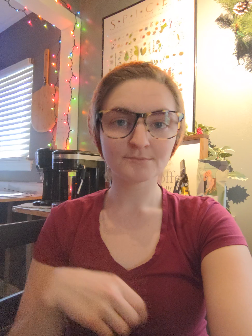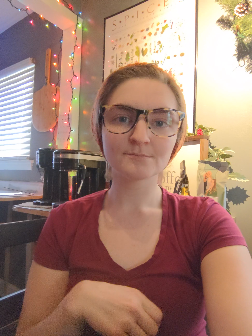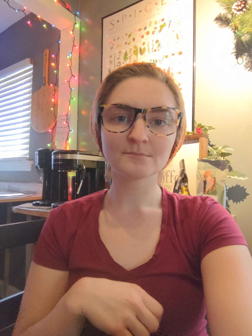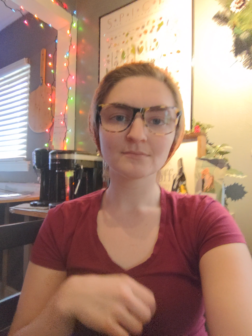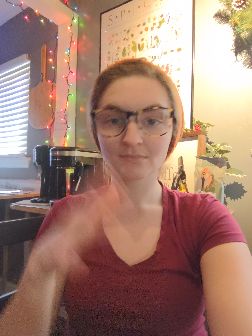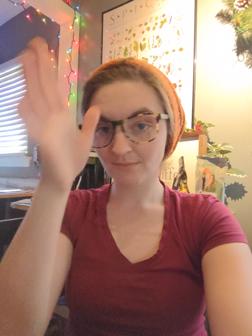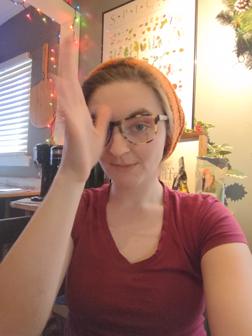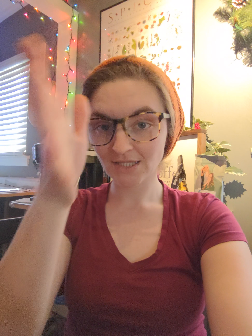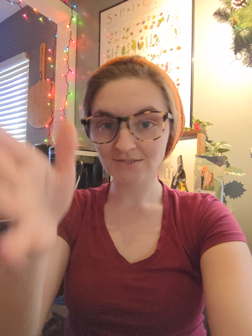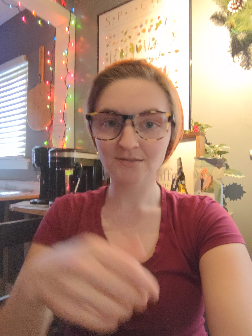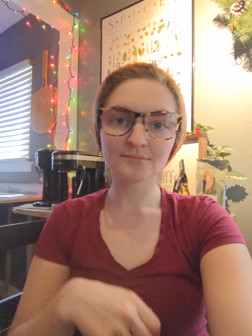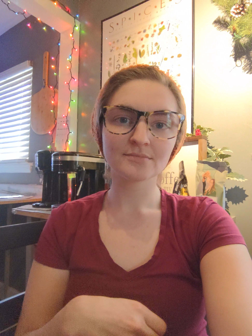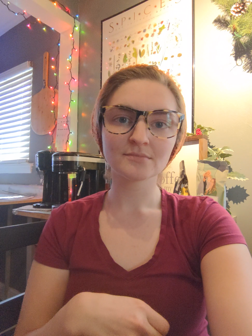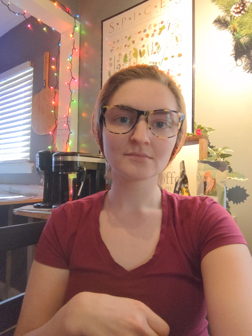grandpa